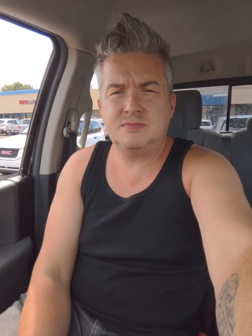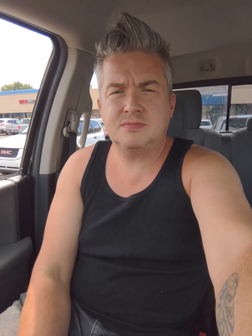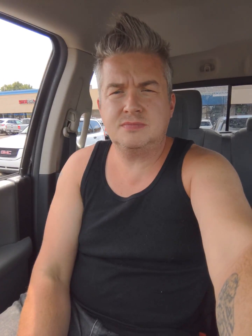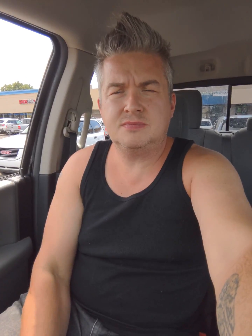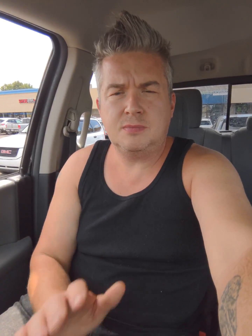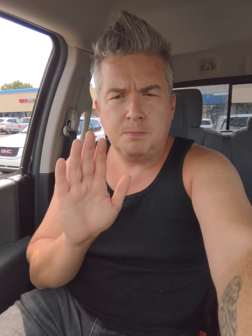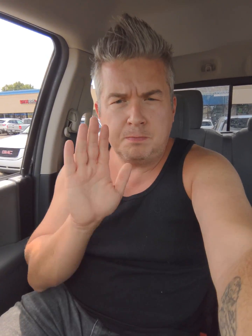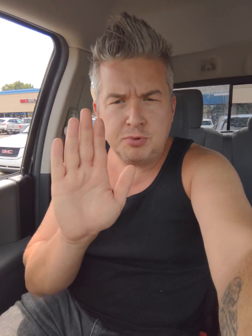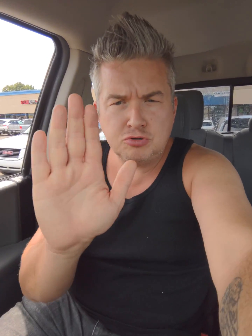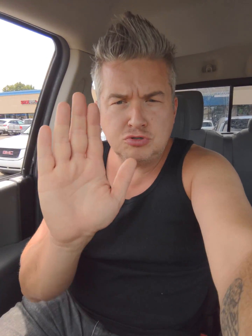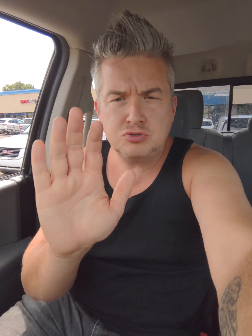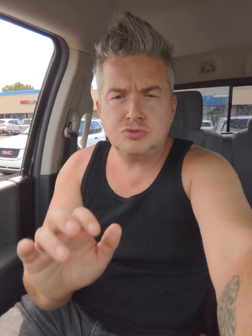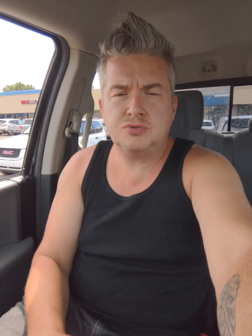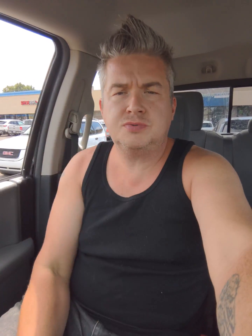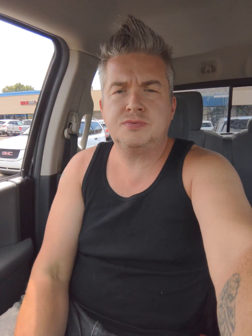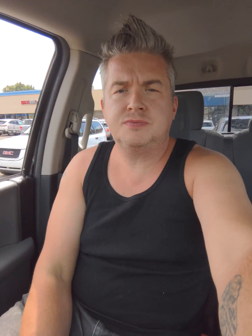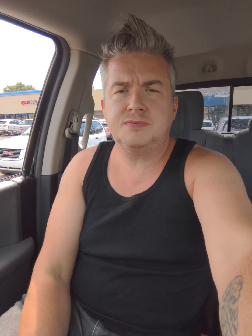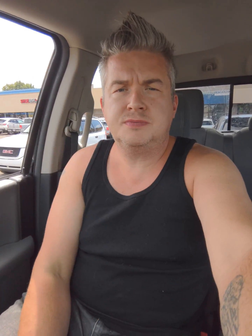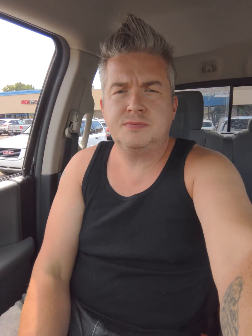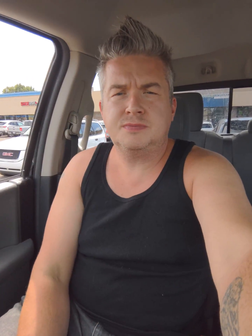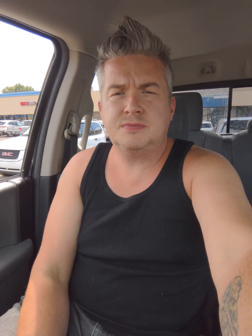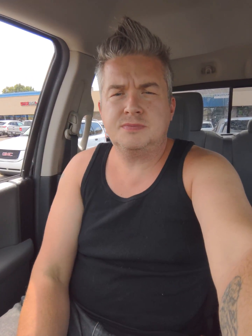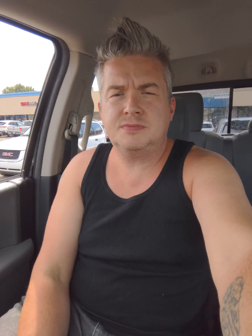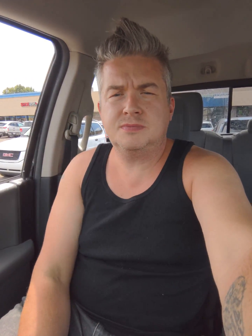push